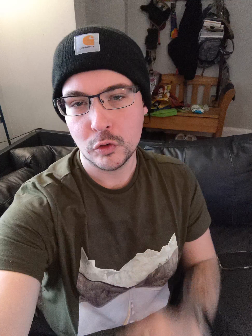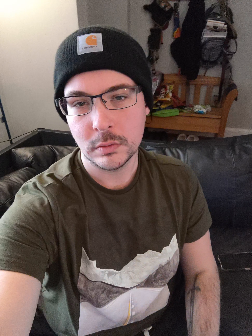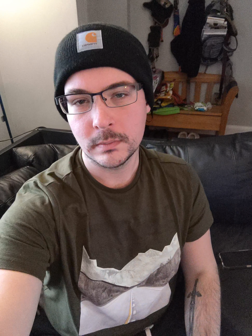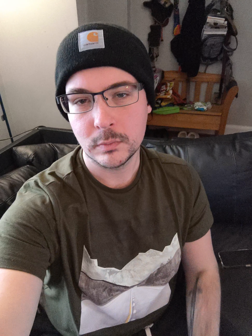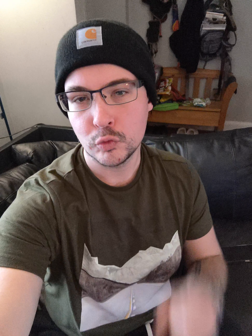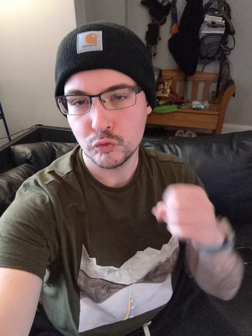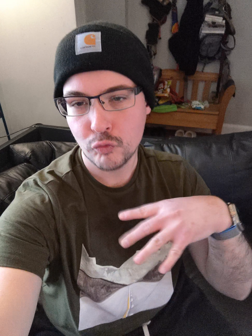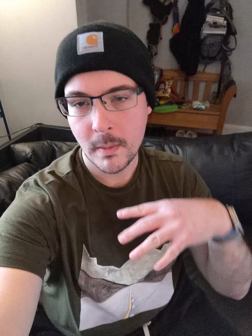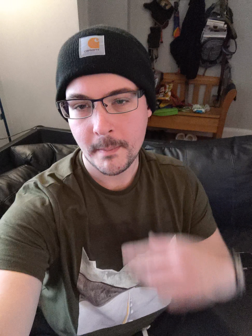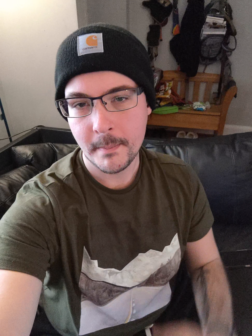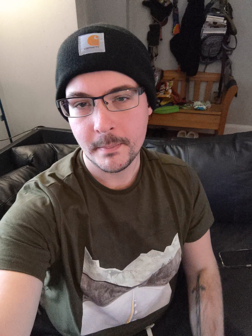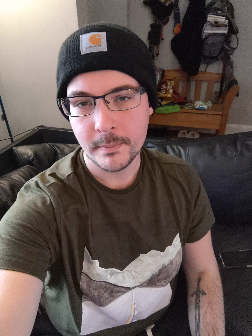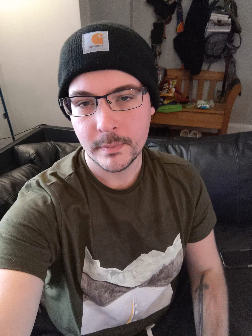drop